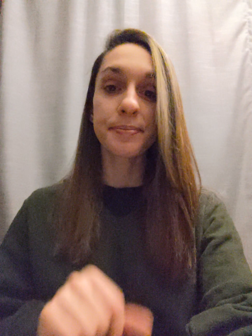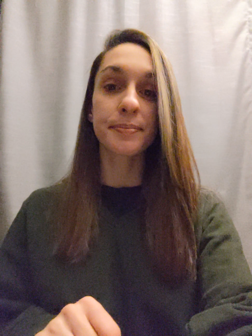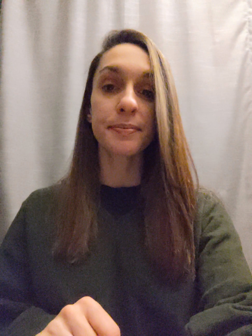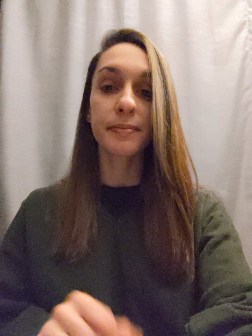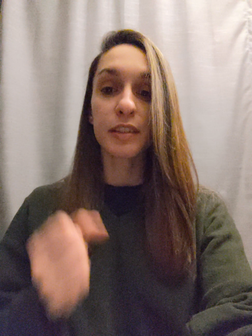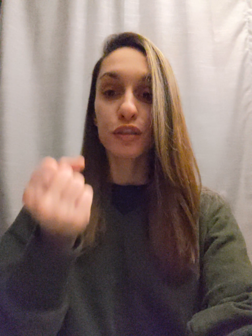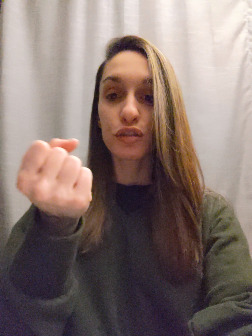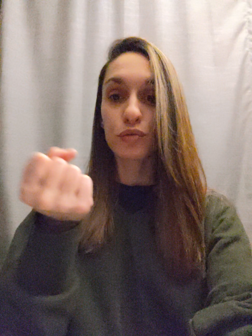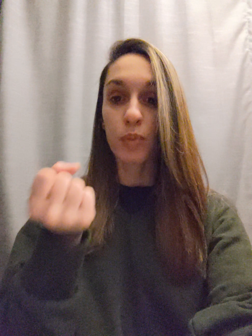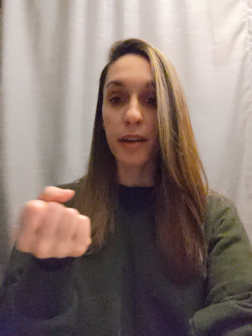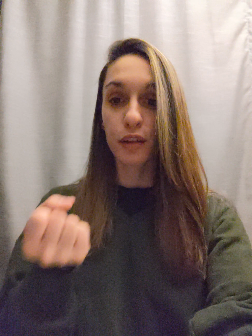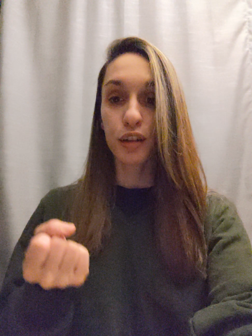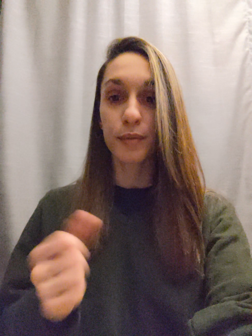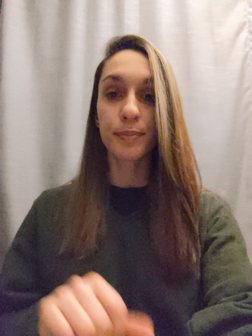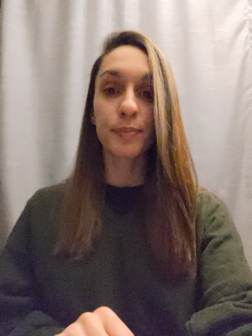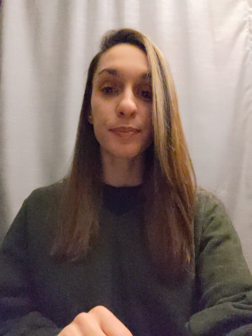drawer